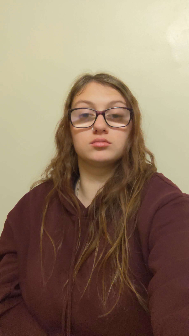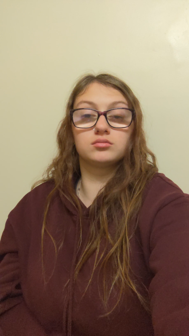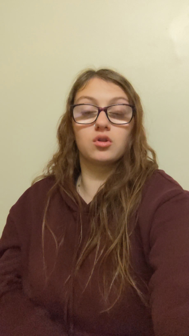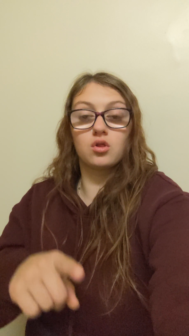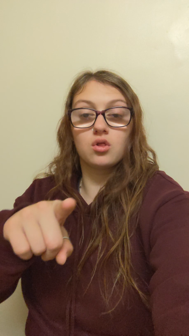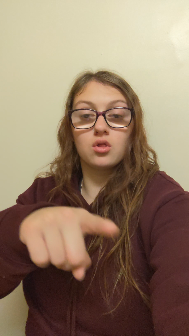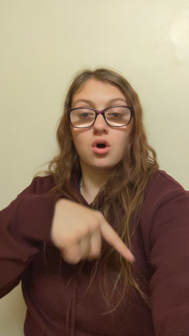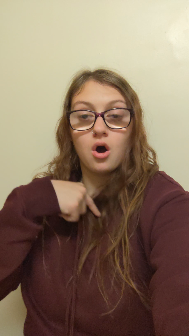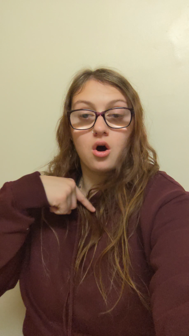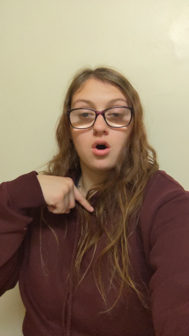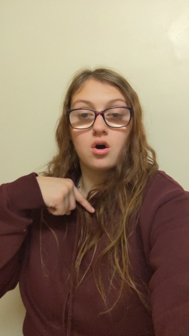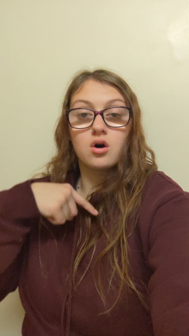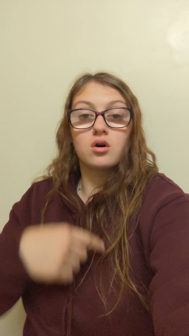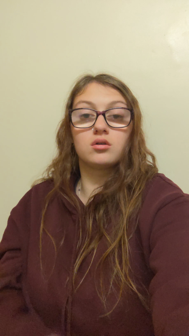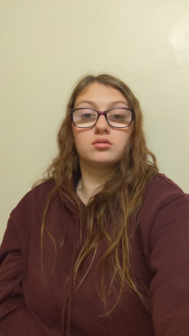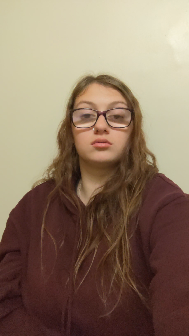long